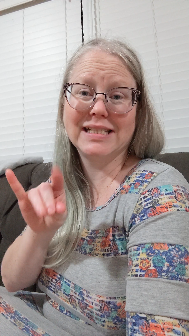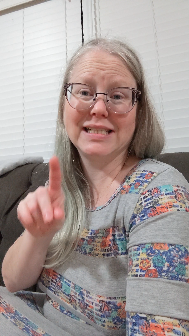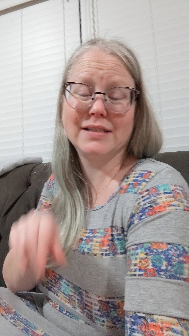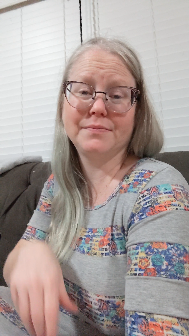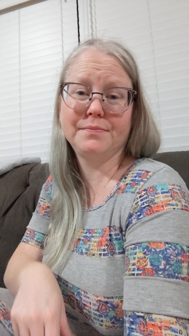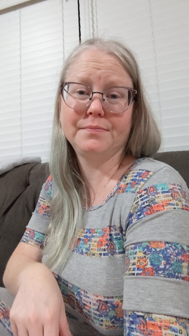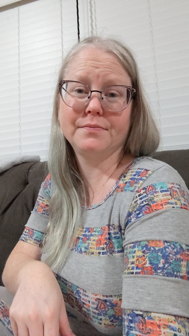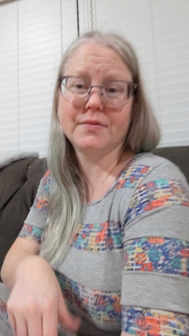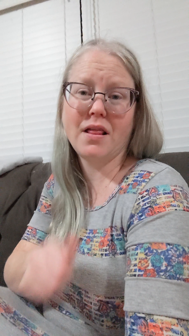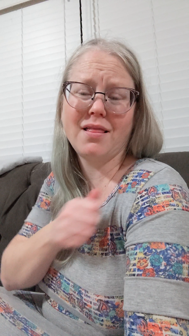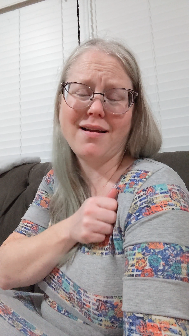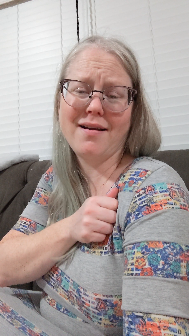love